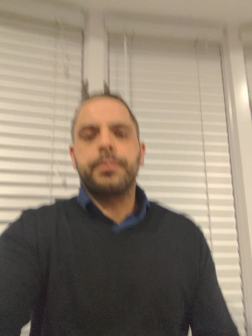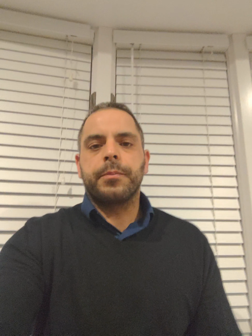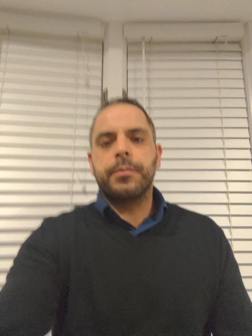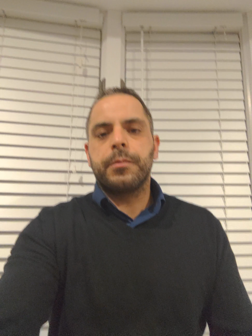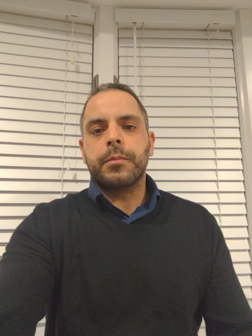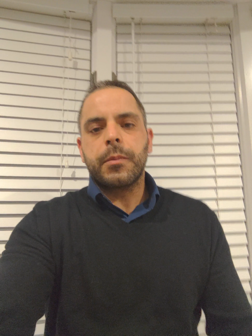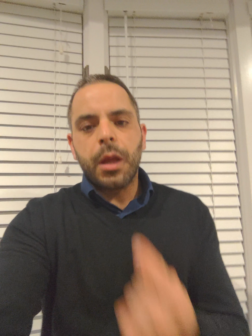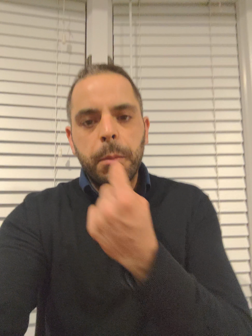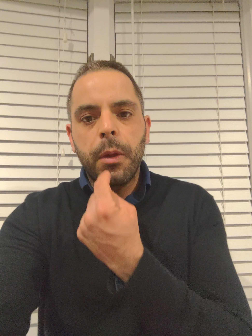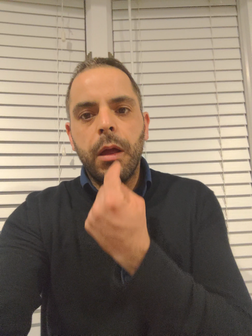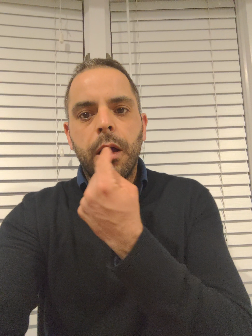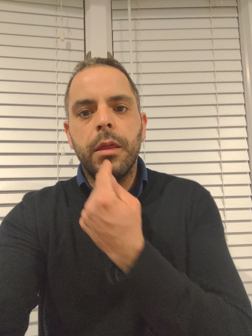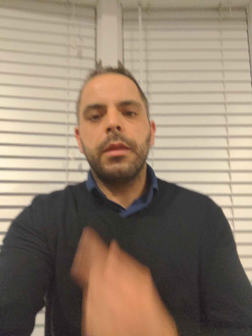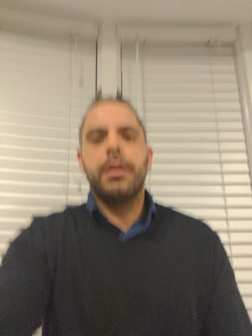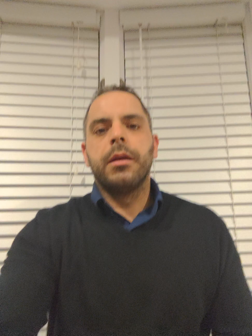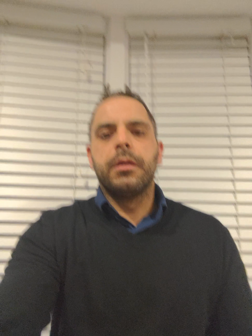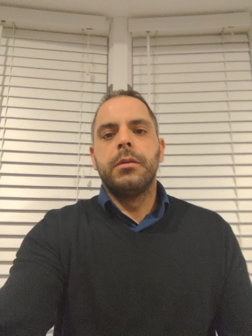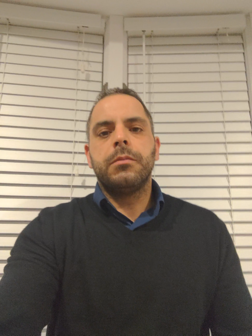mouth